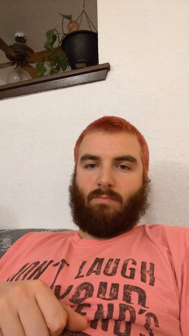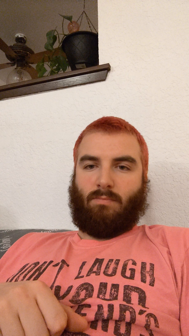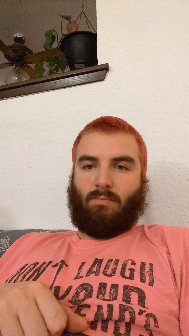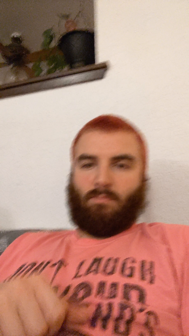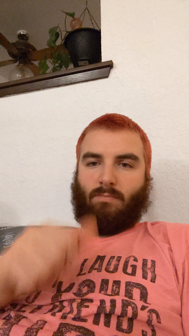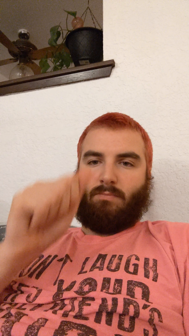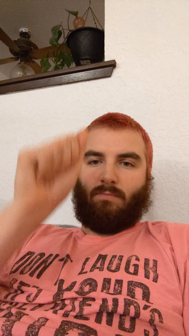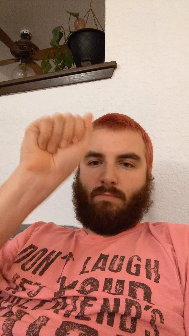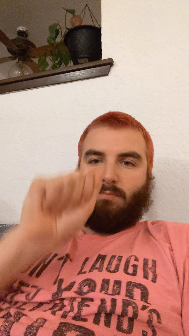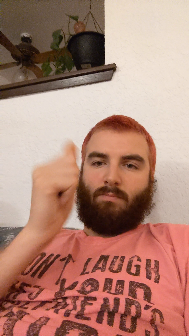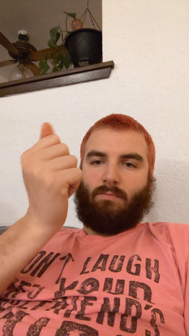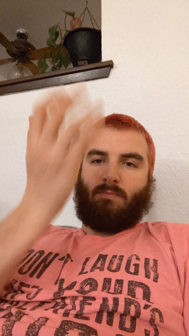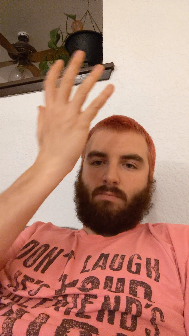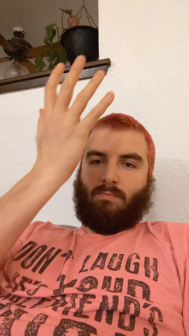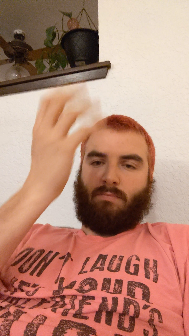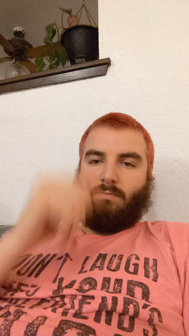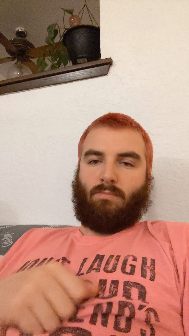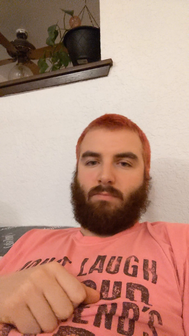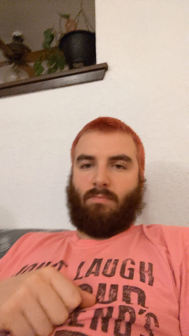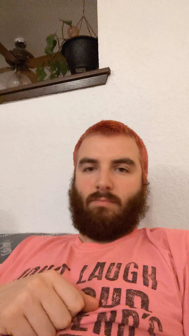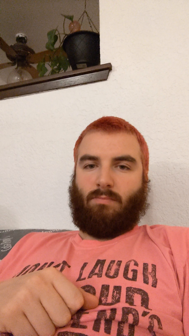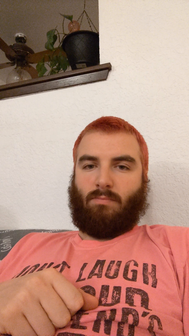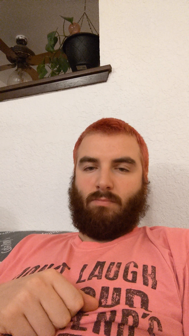gloves